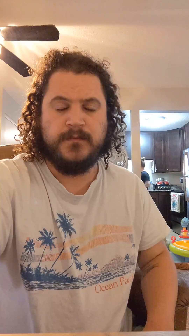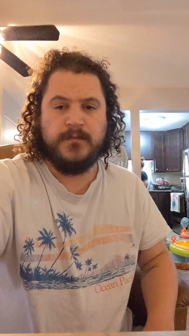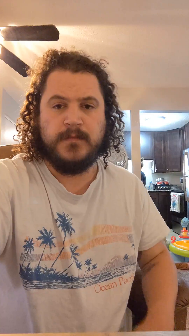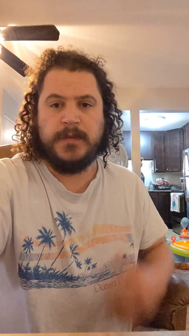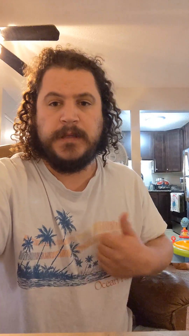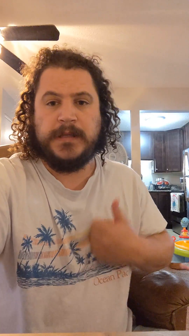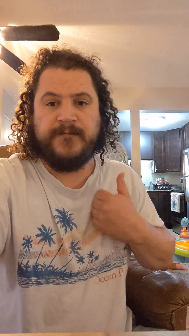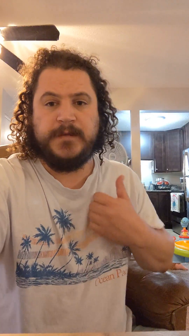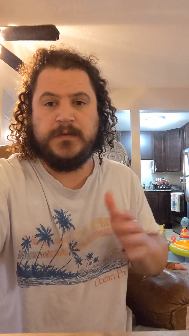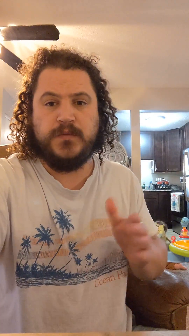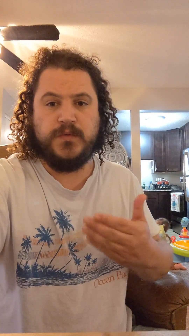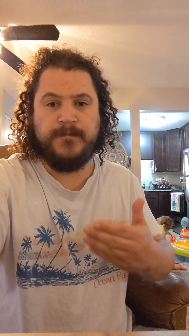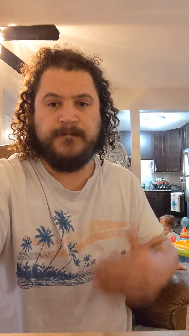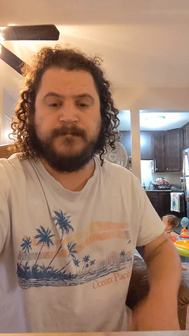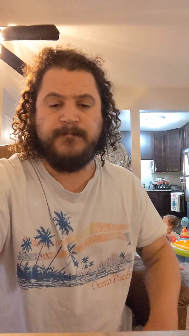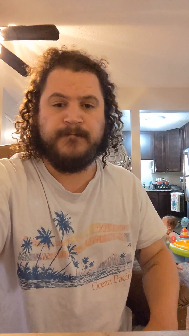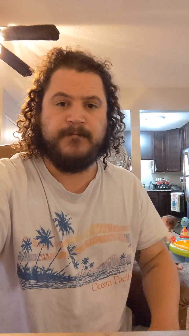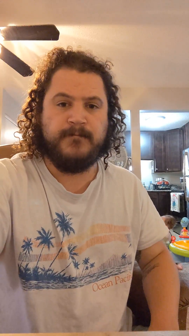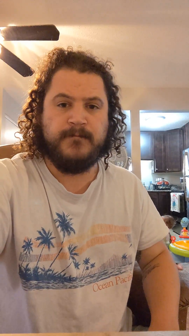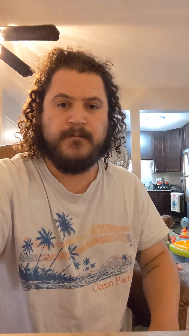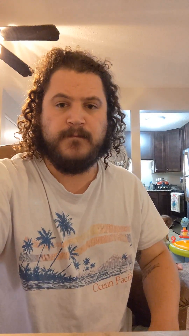living room